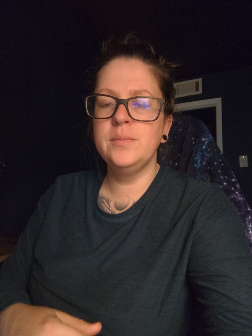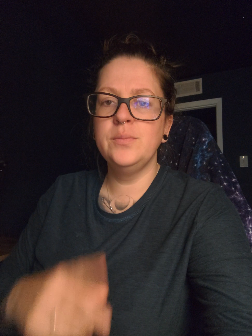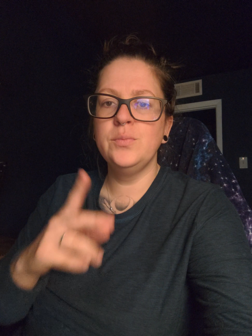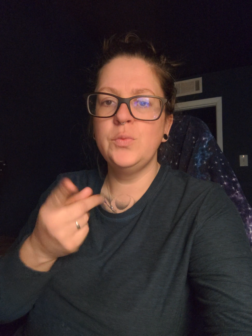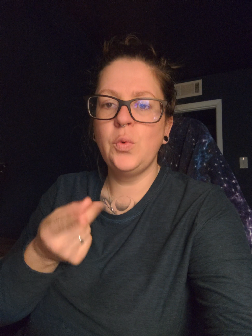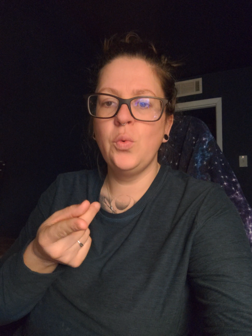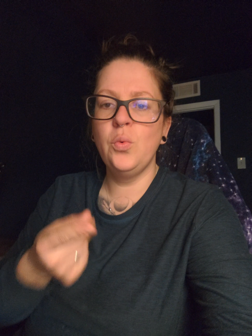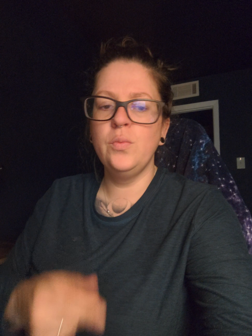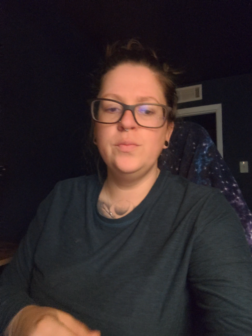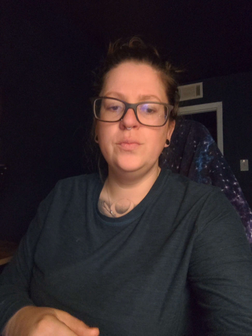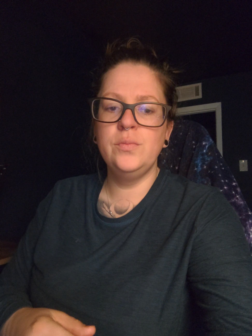dog